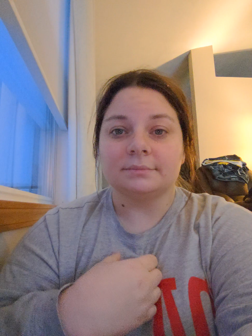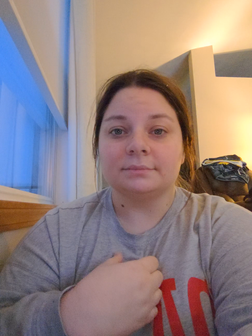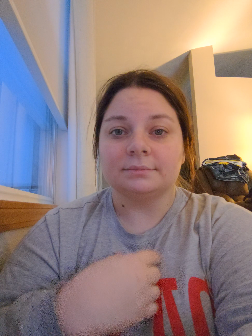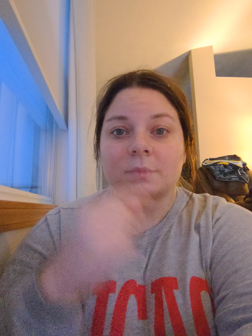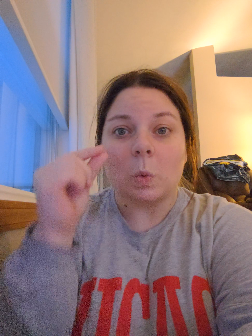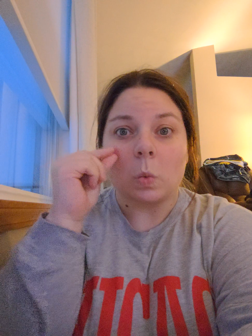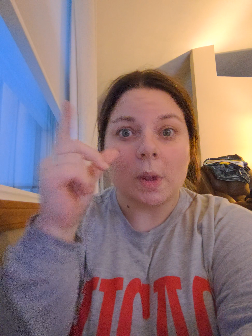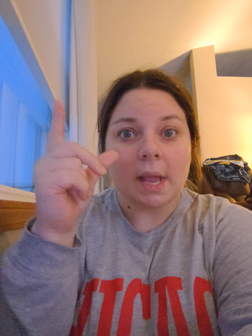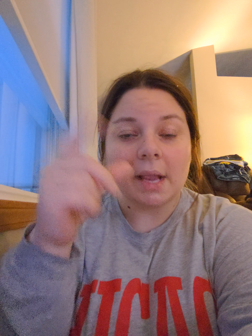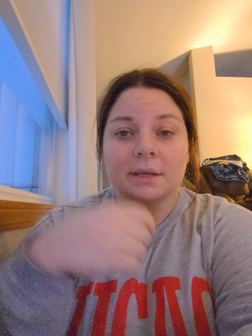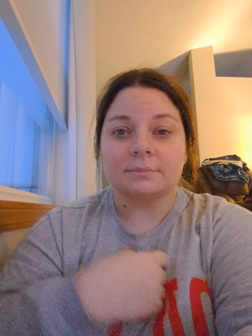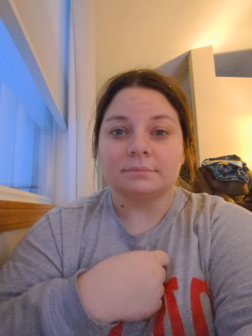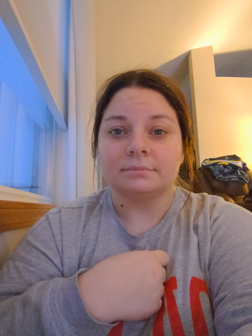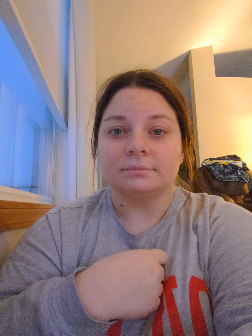awake